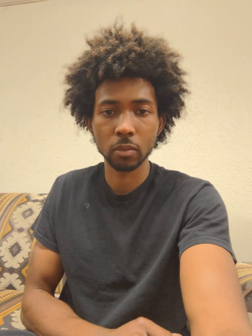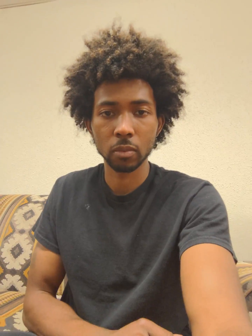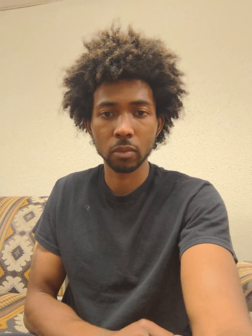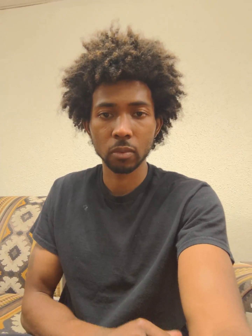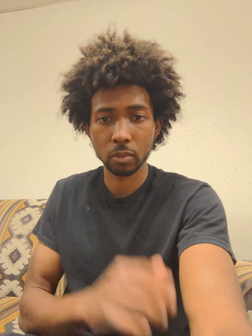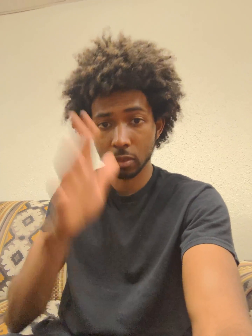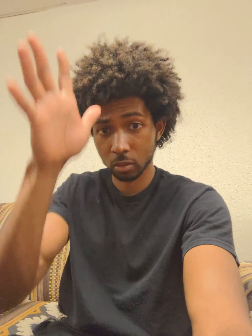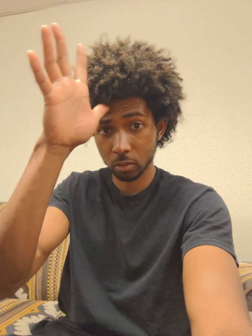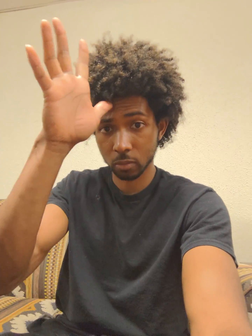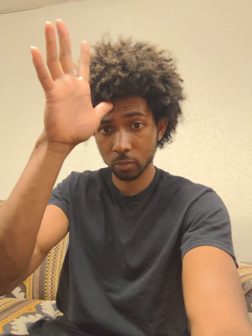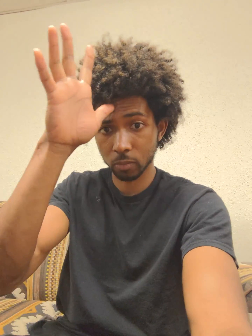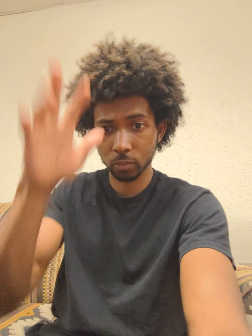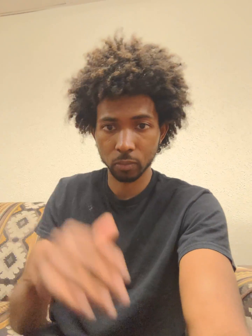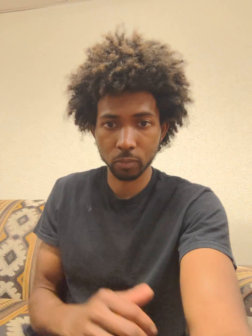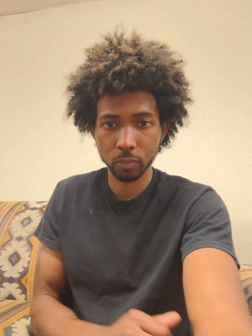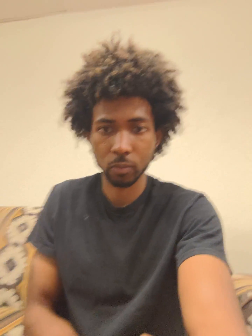daddy